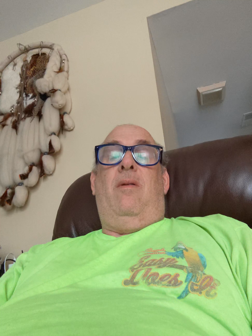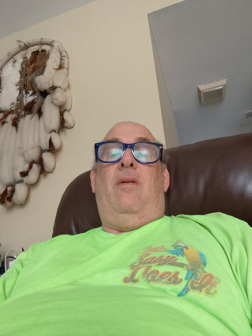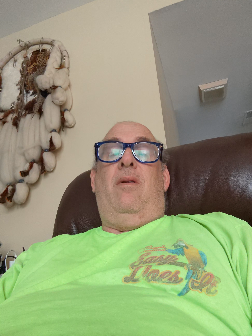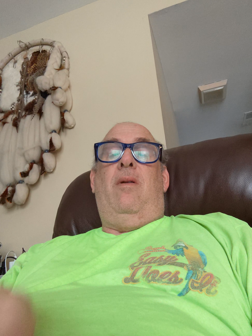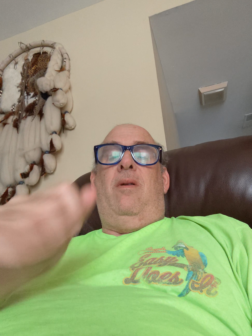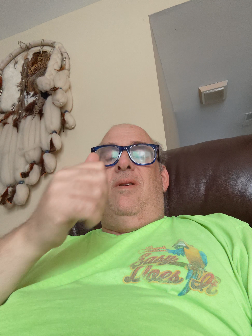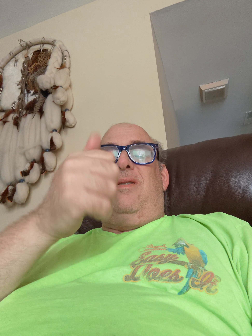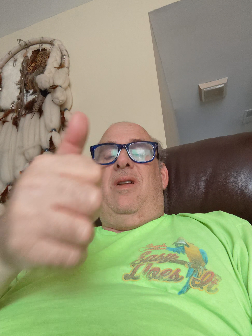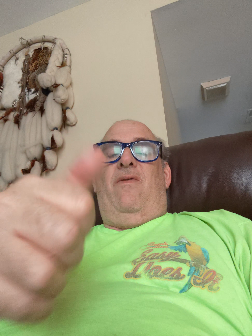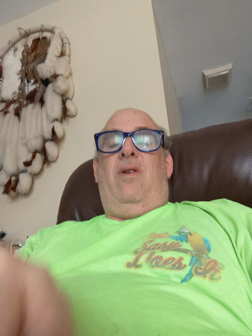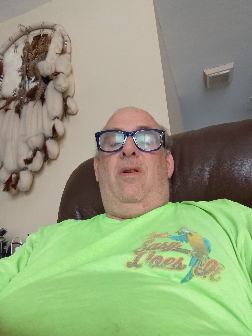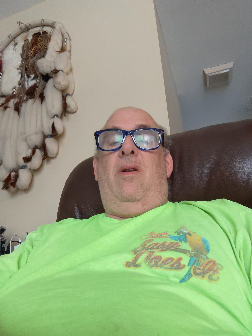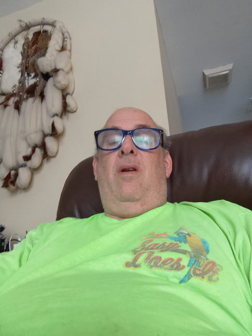yourself